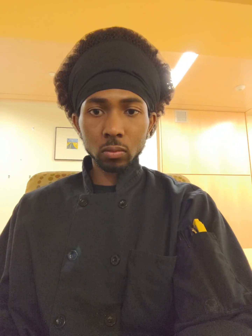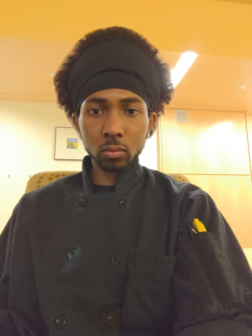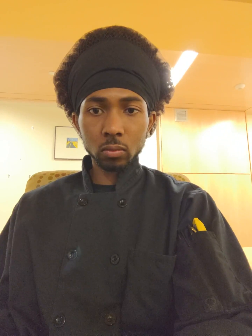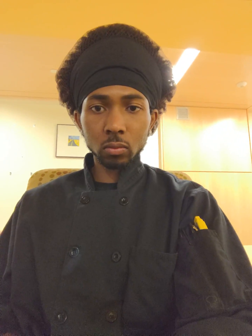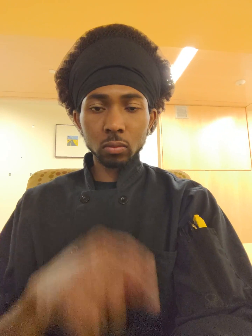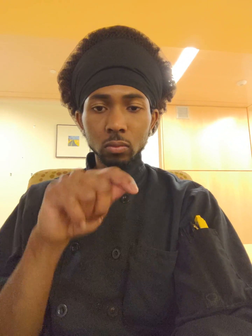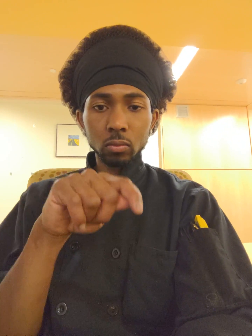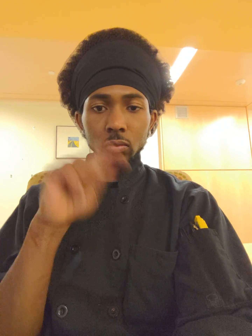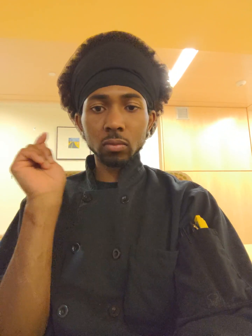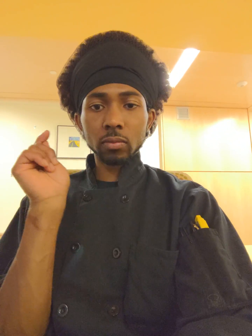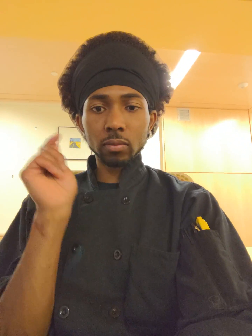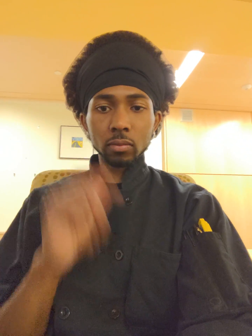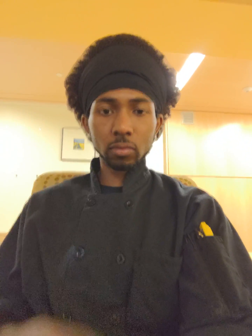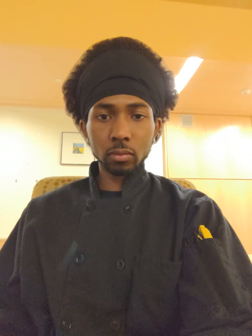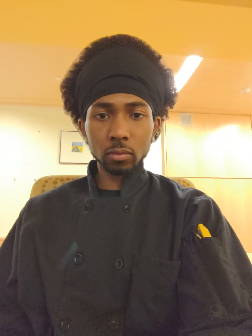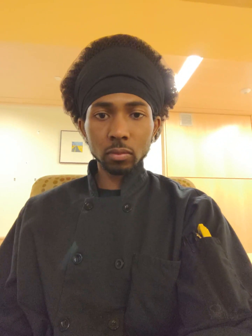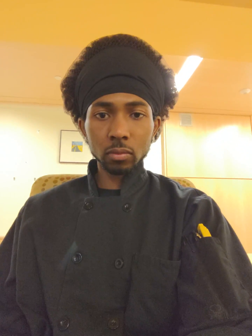rip